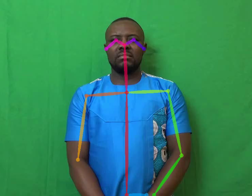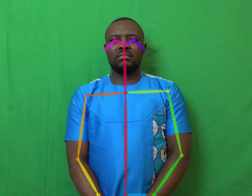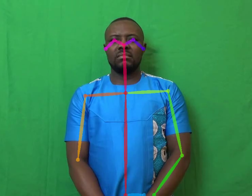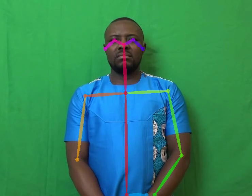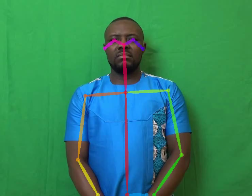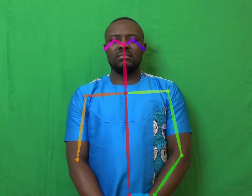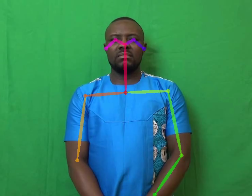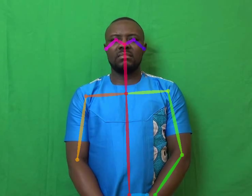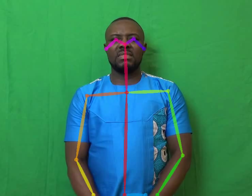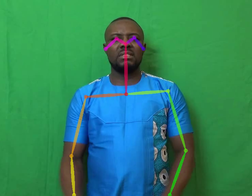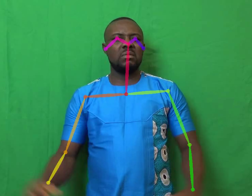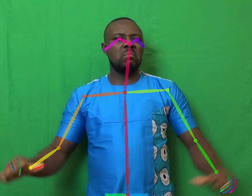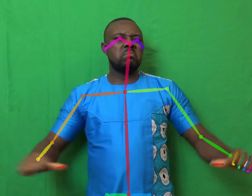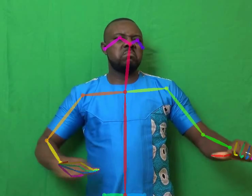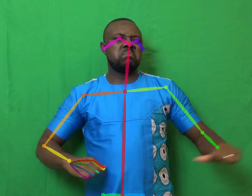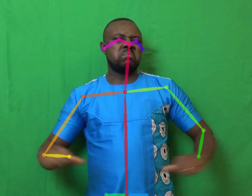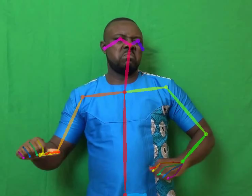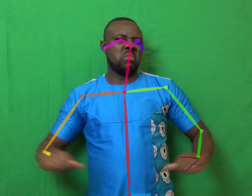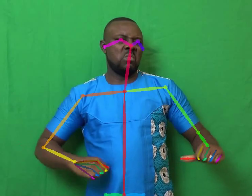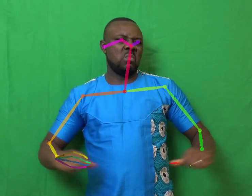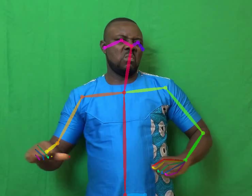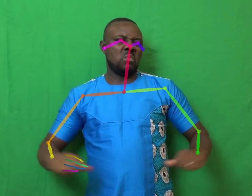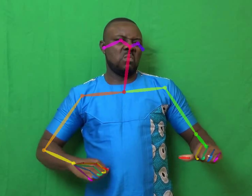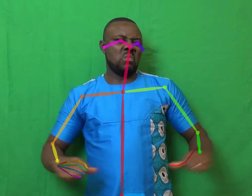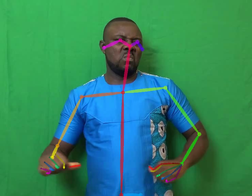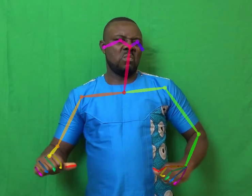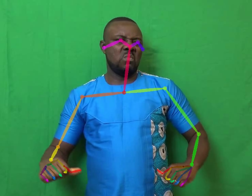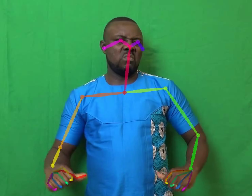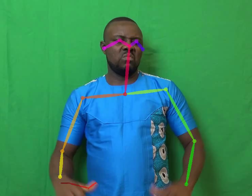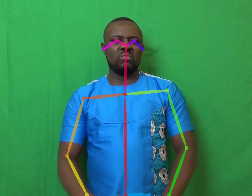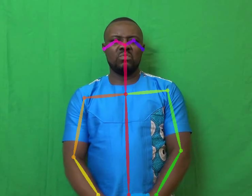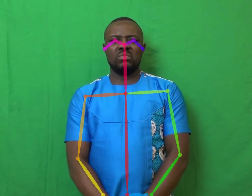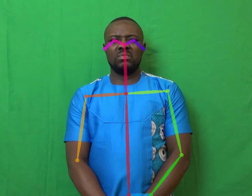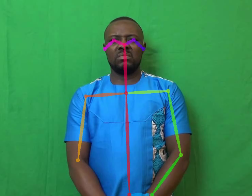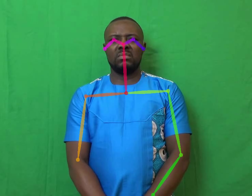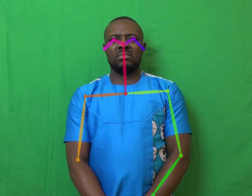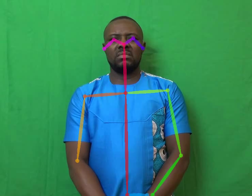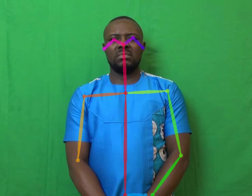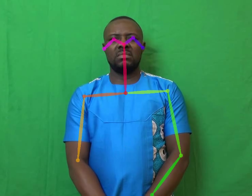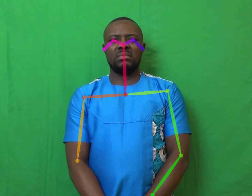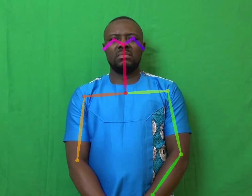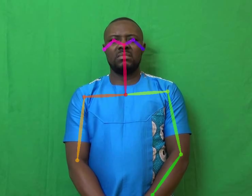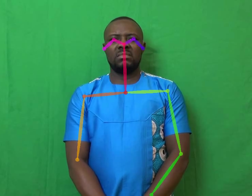boast